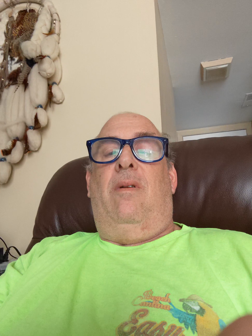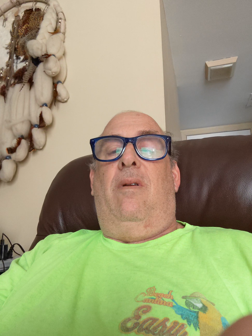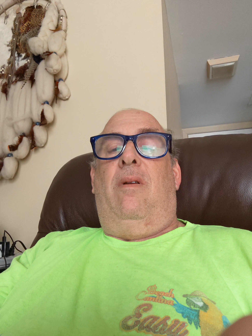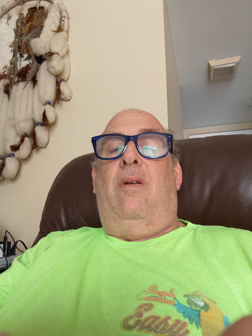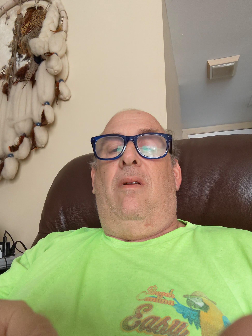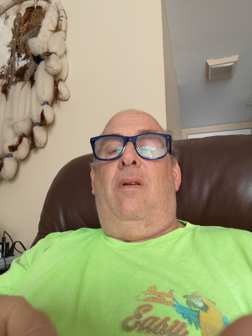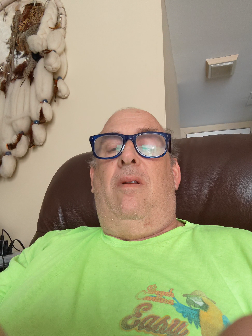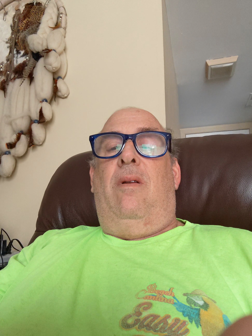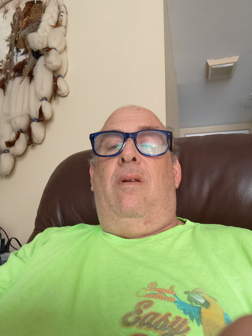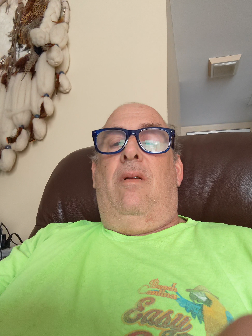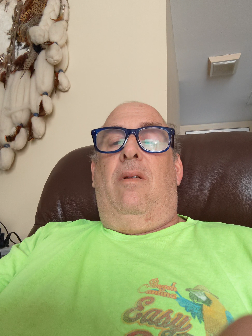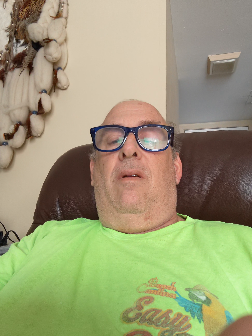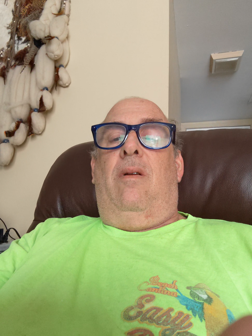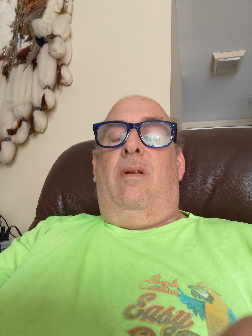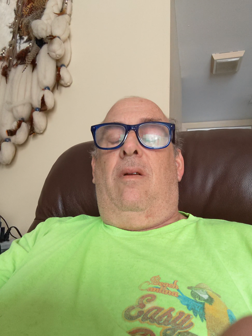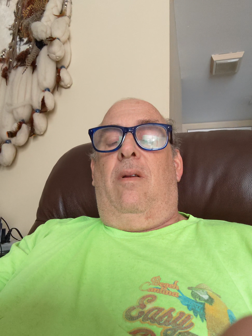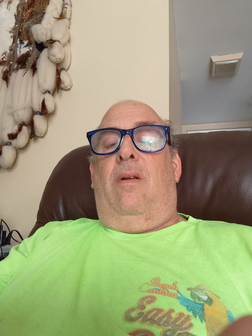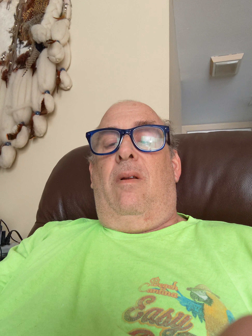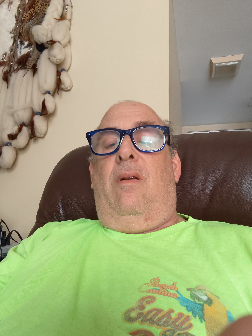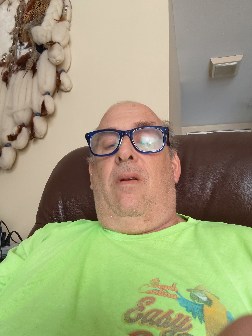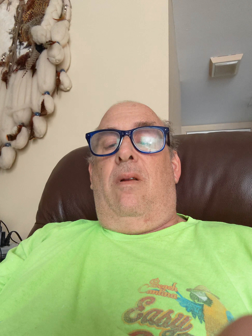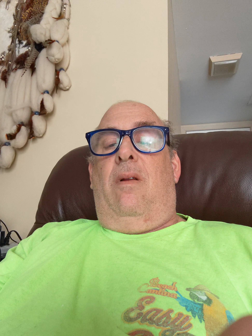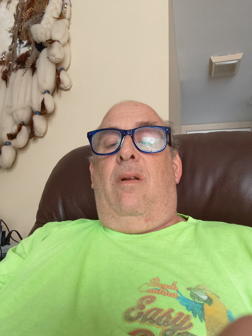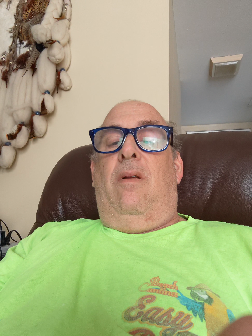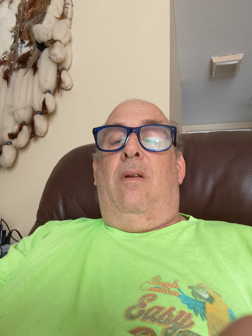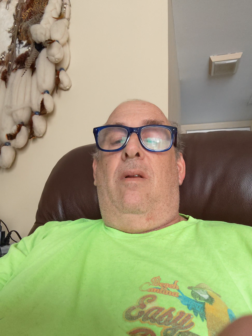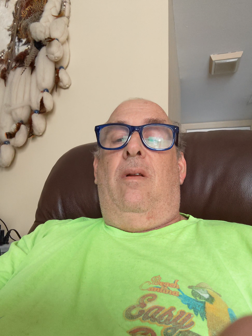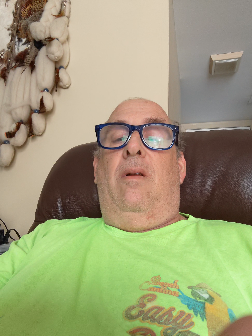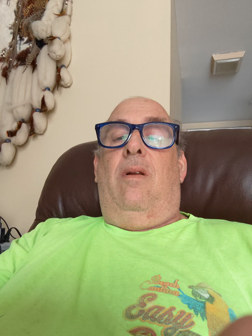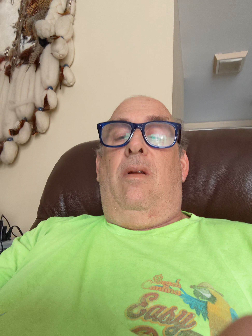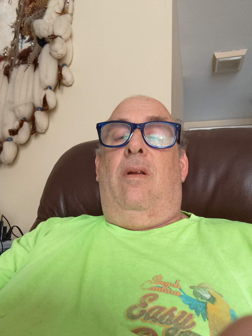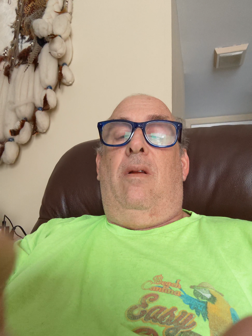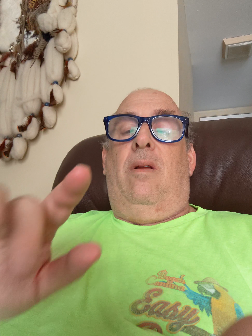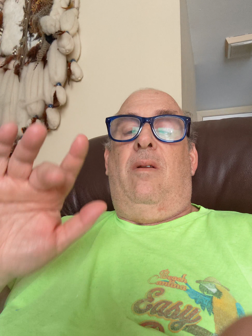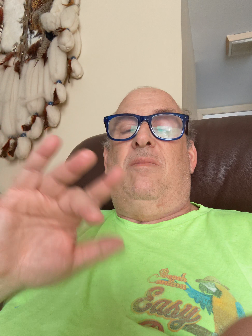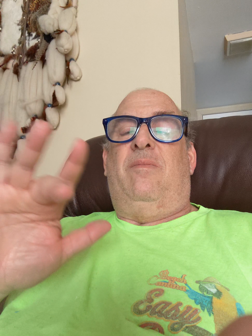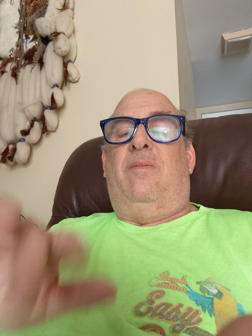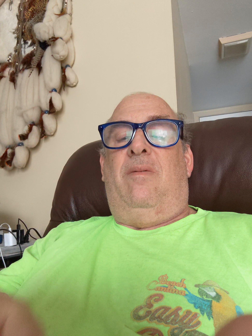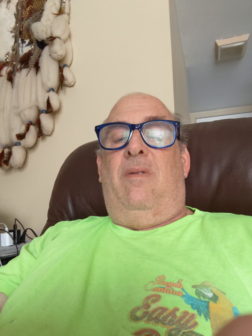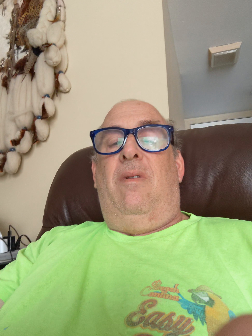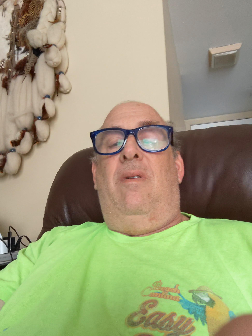yucky